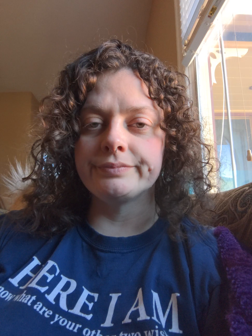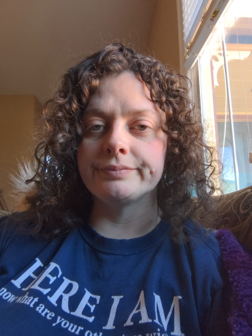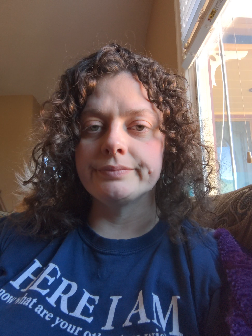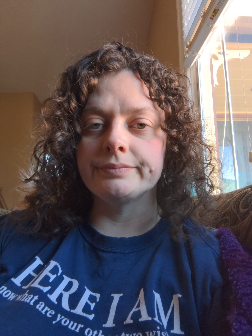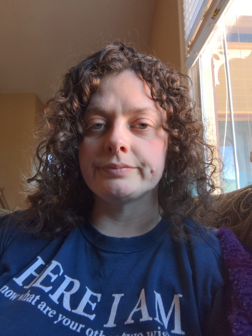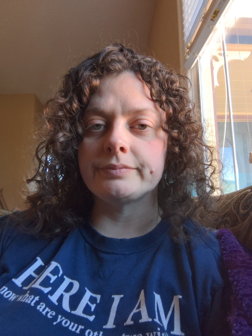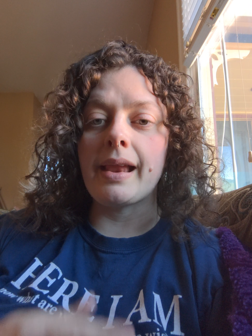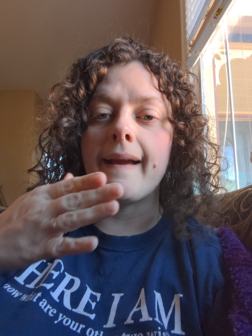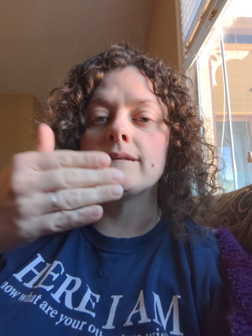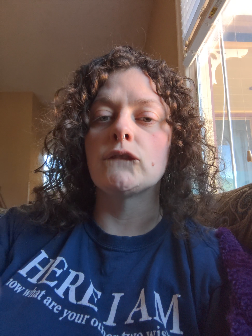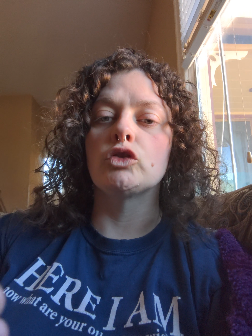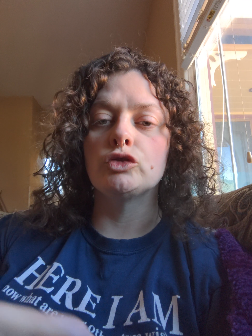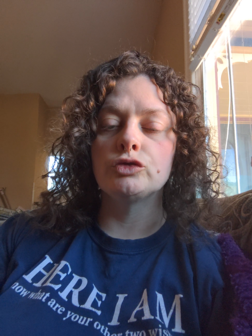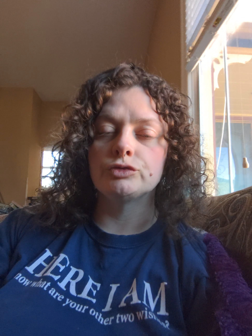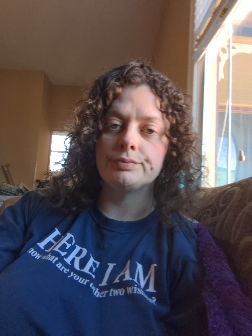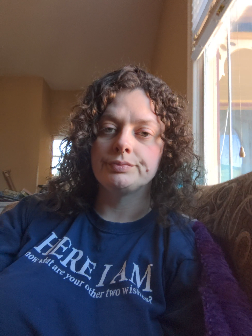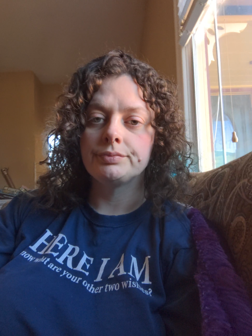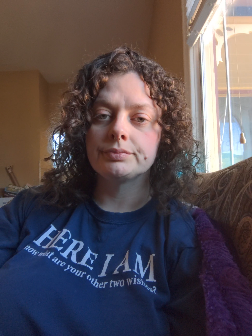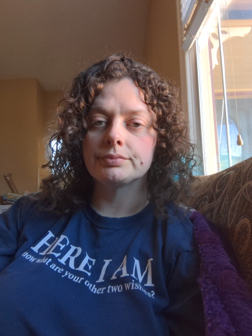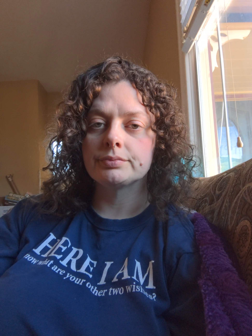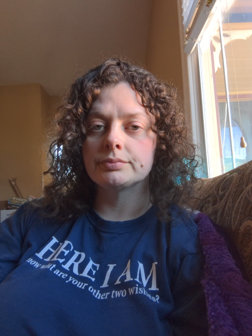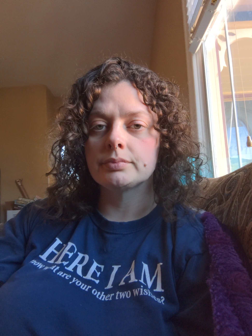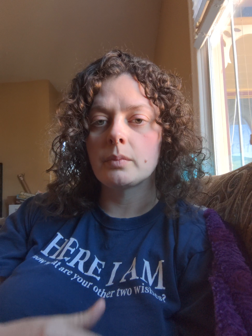after